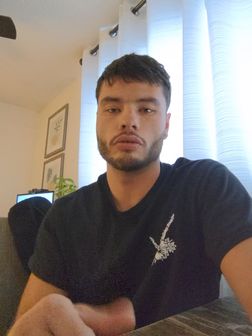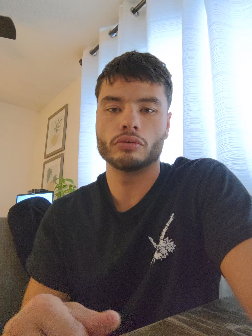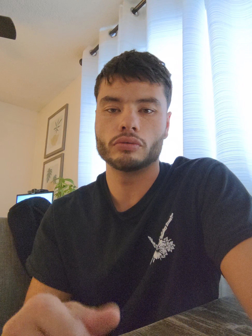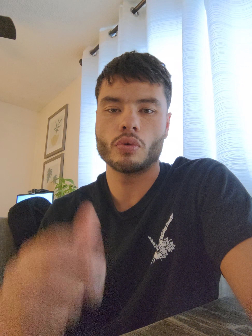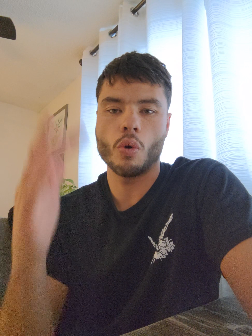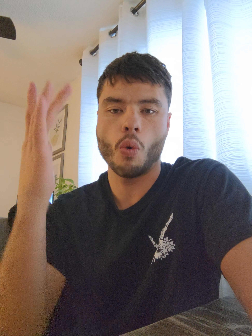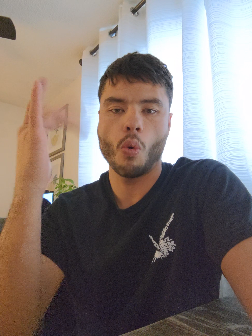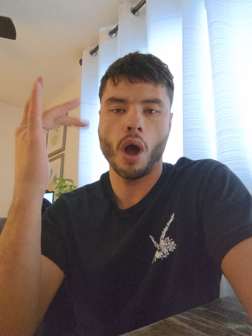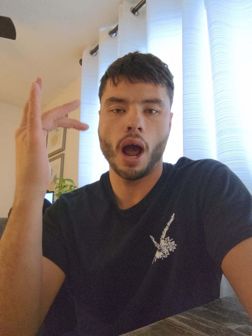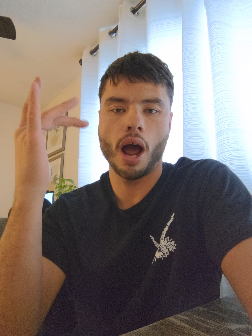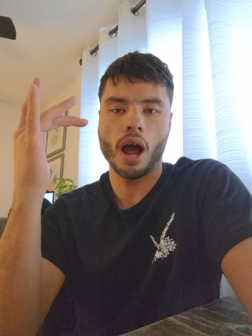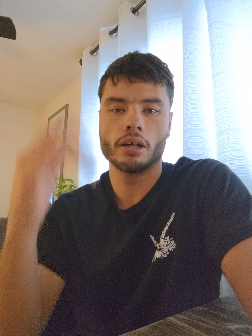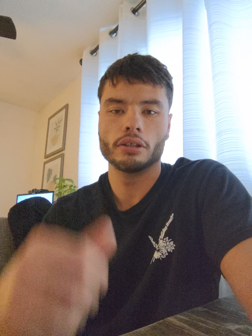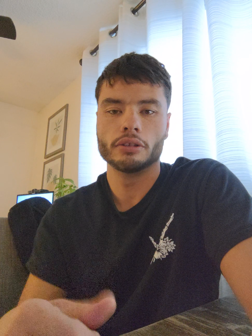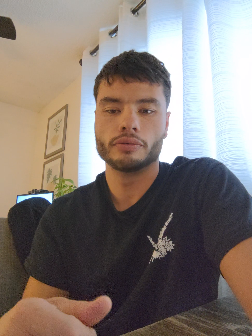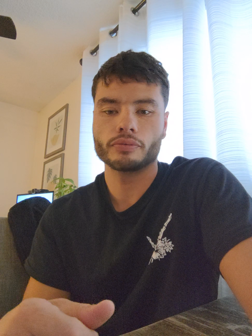why